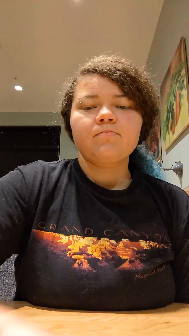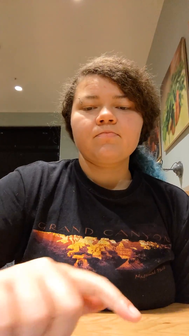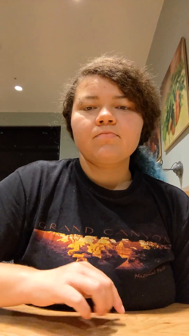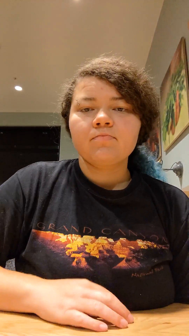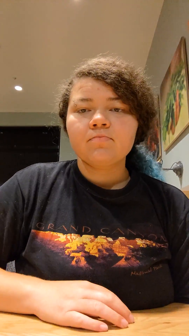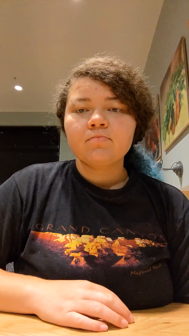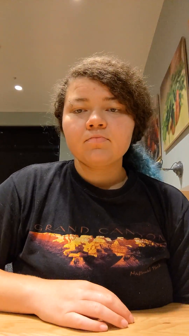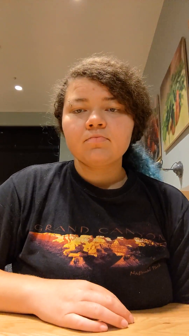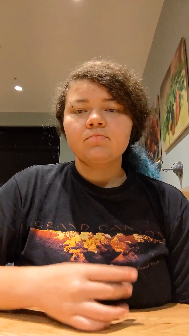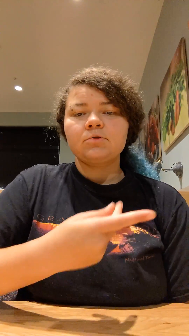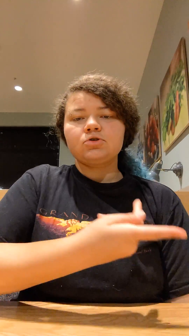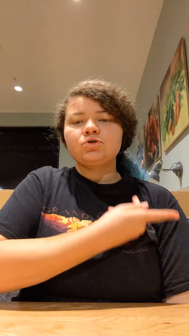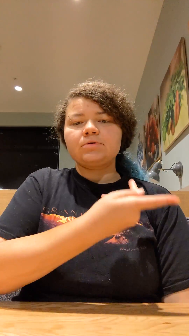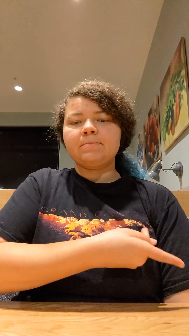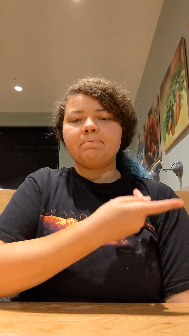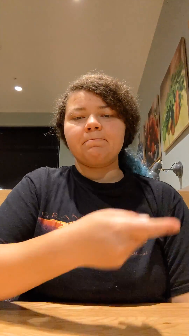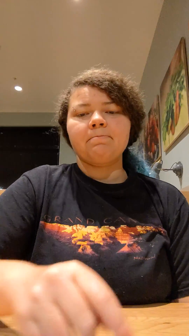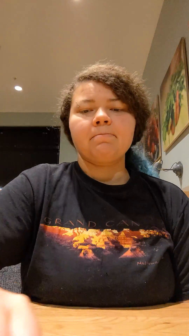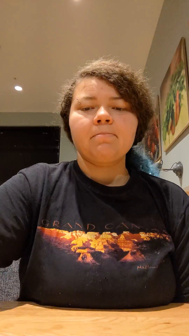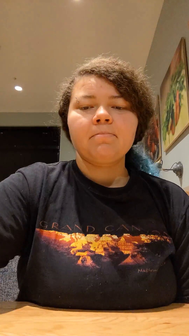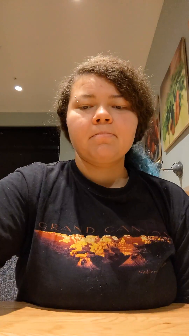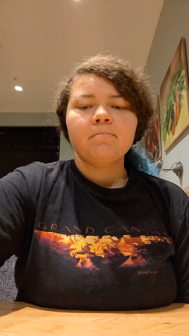sheep